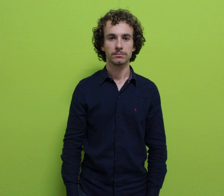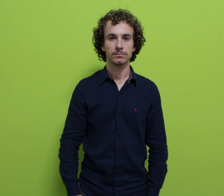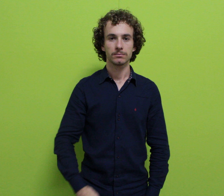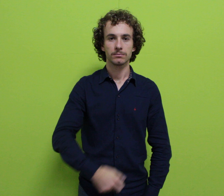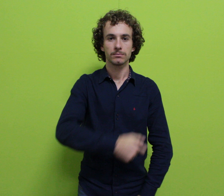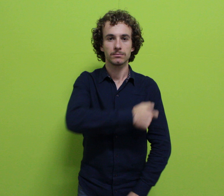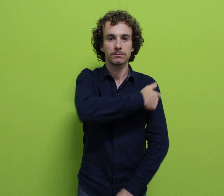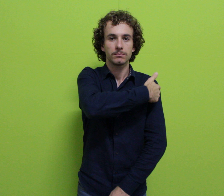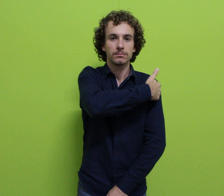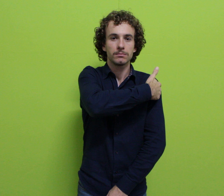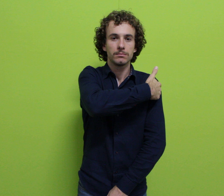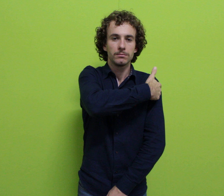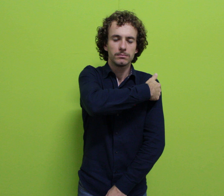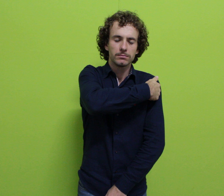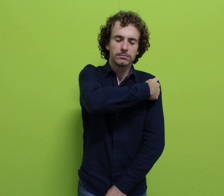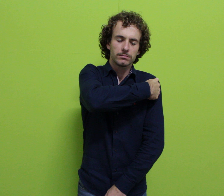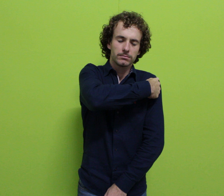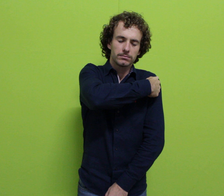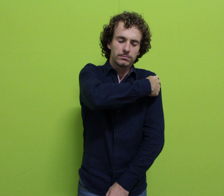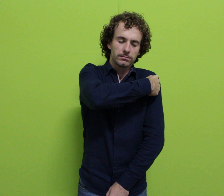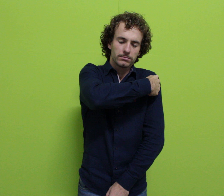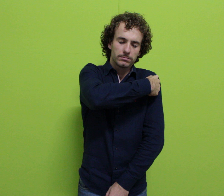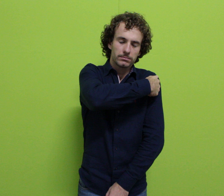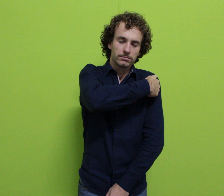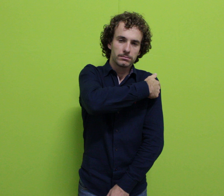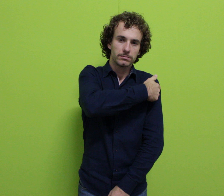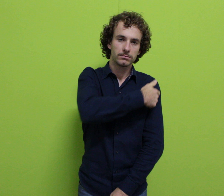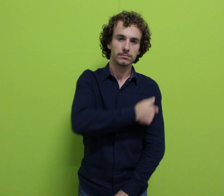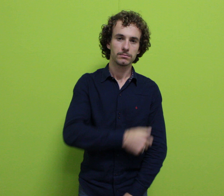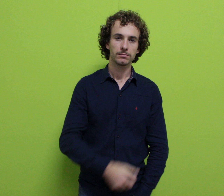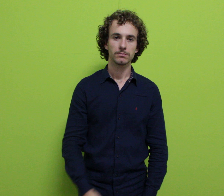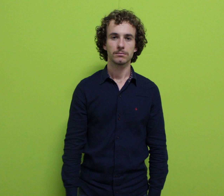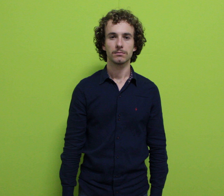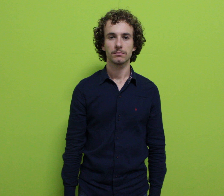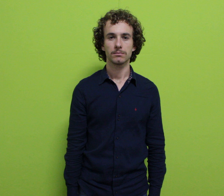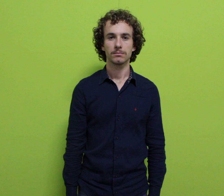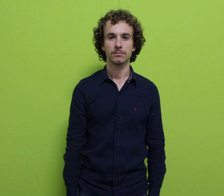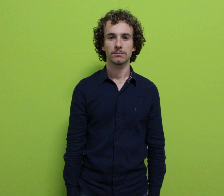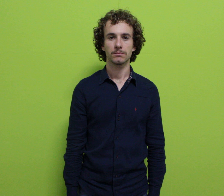vacina